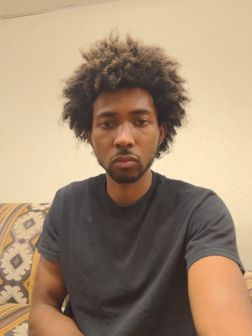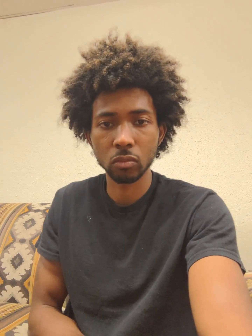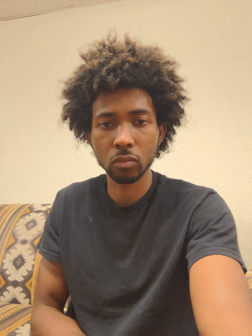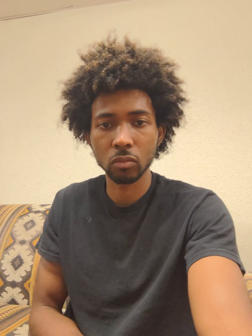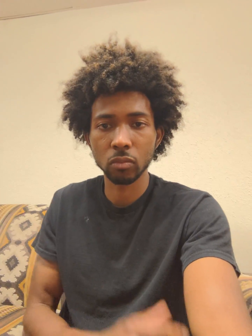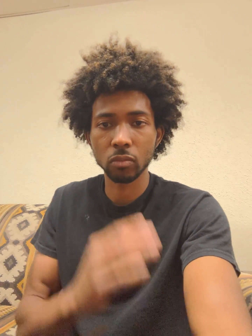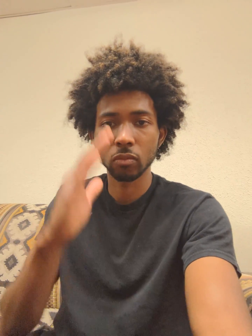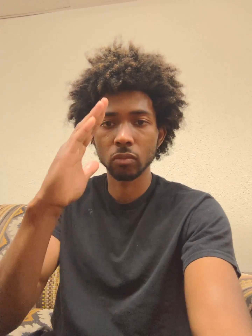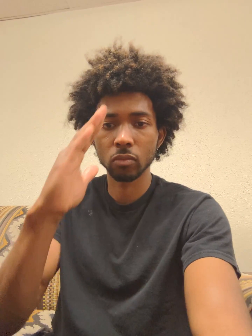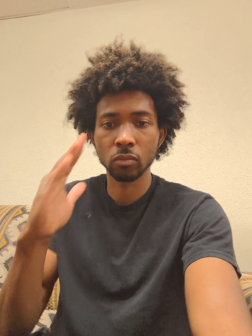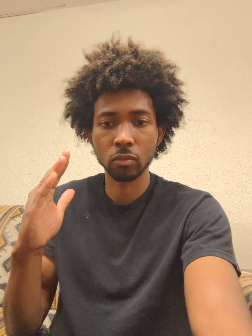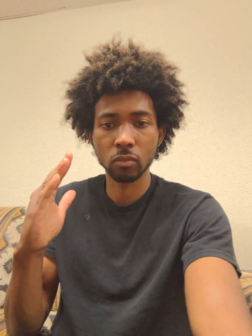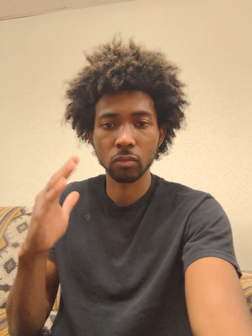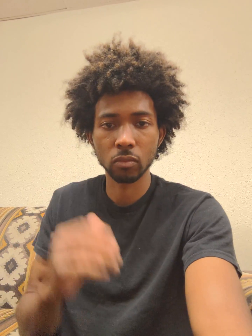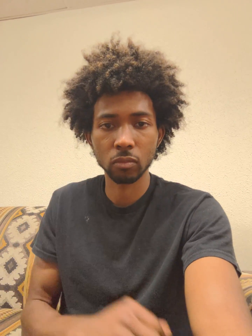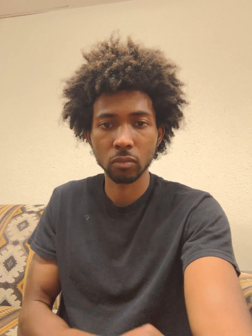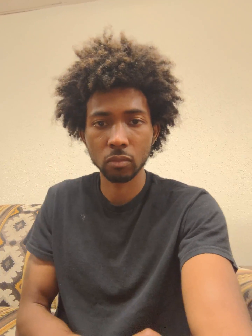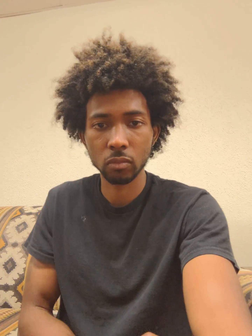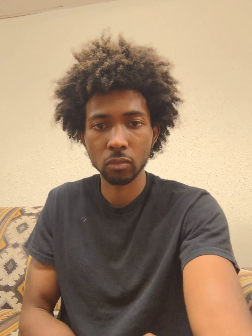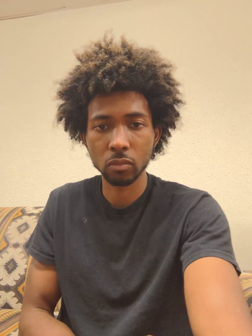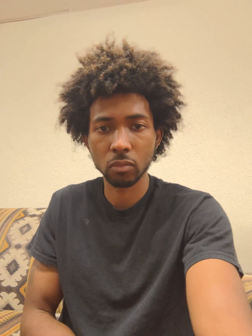roof